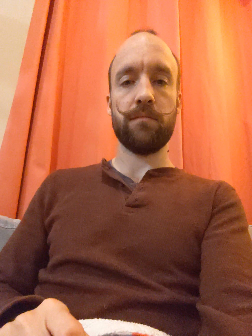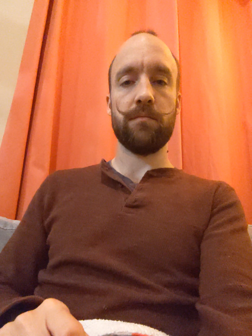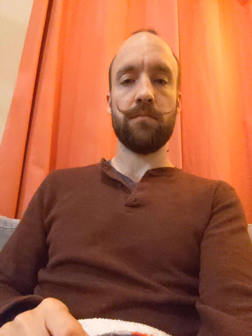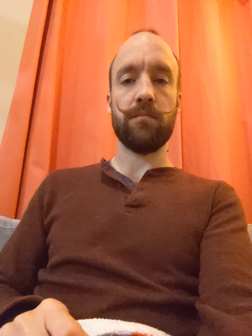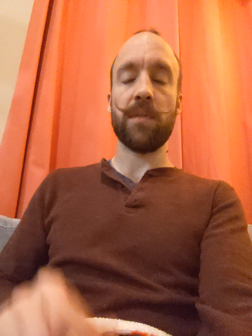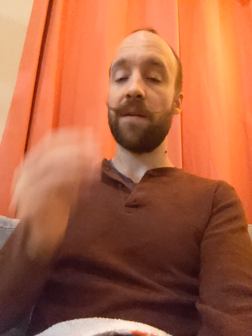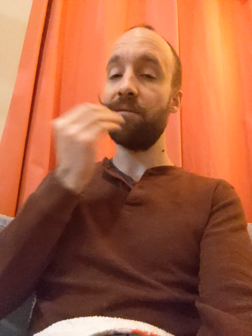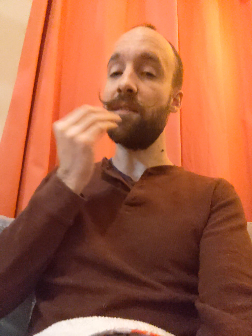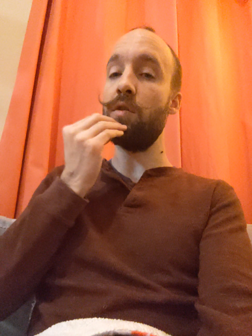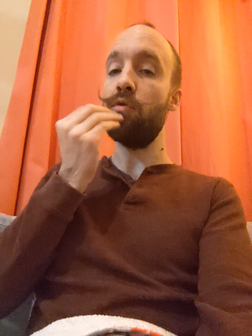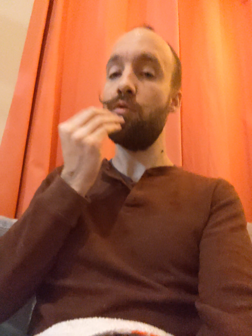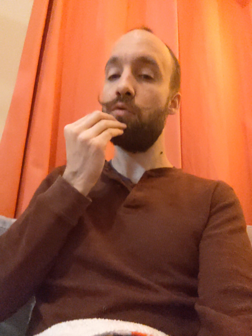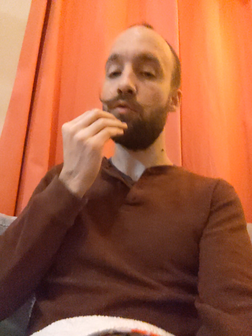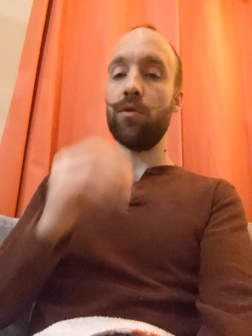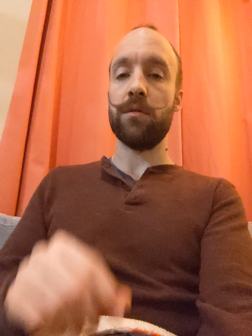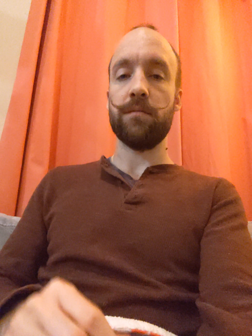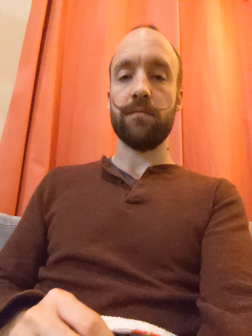food